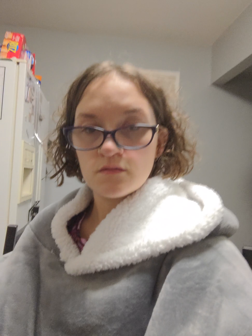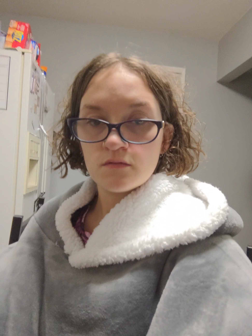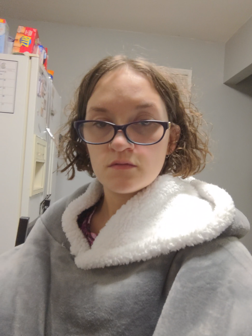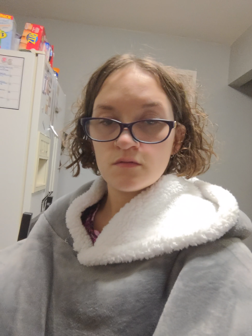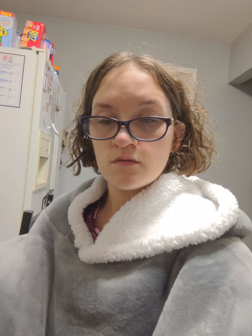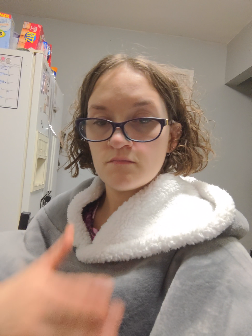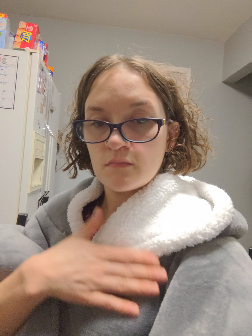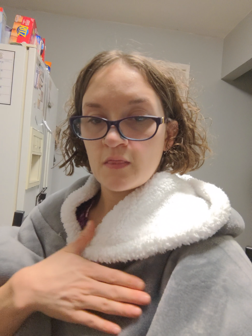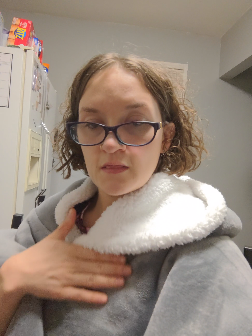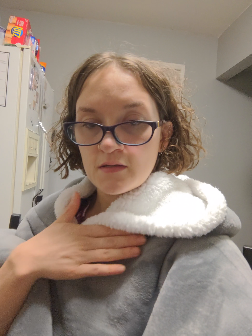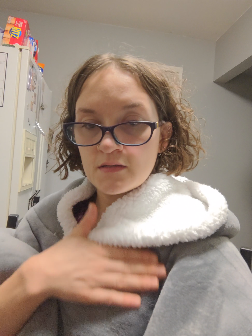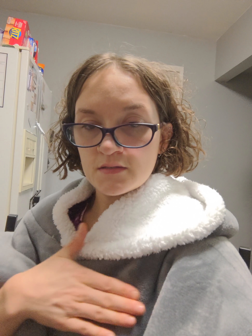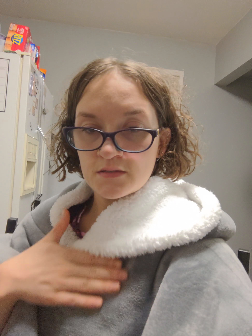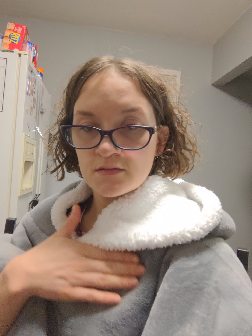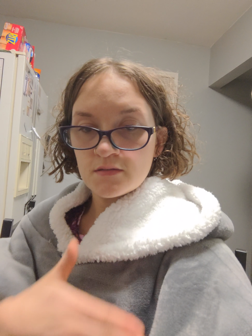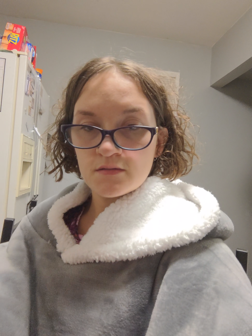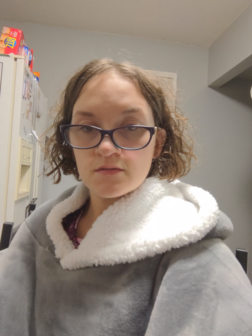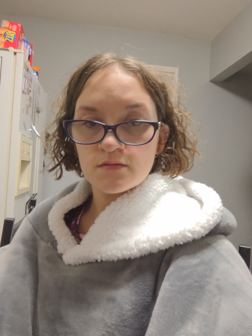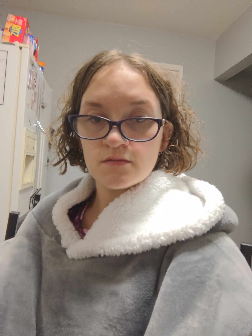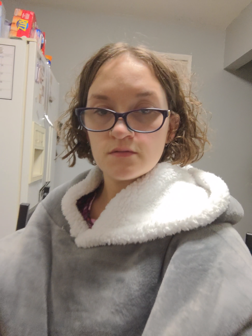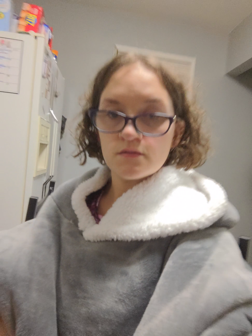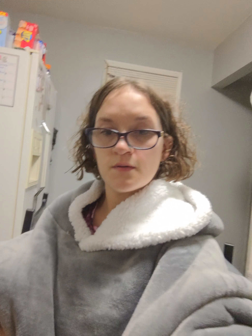please